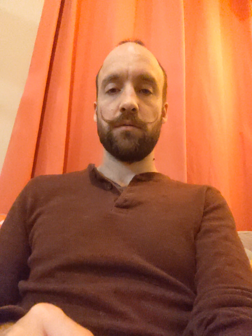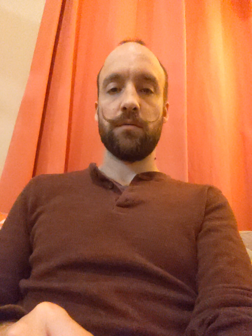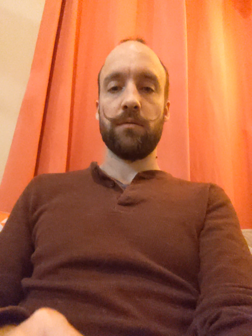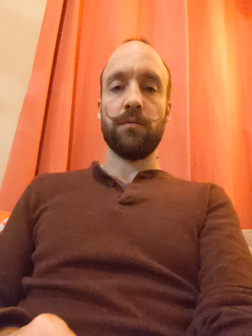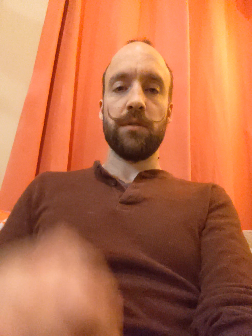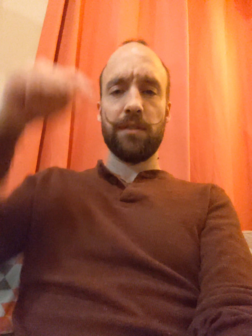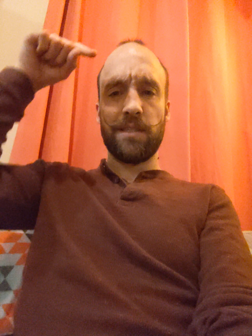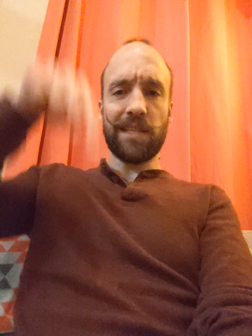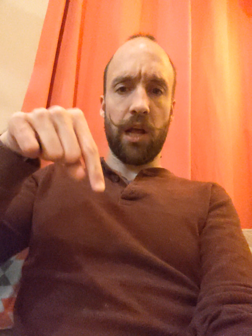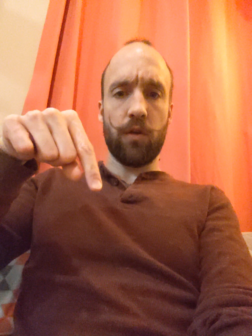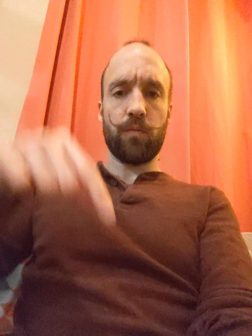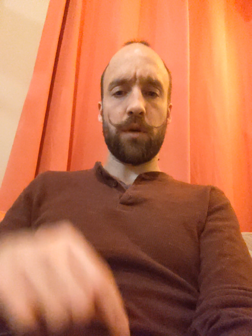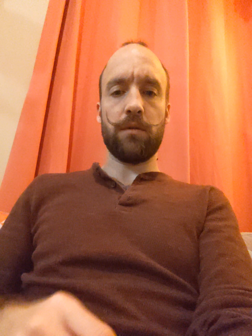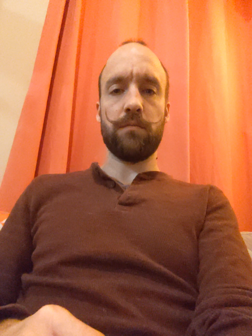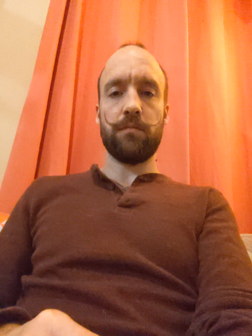down